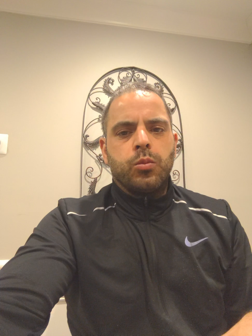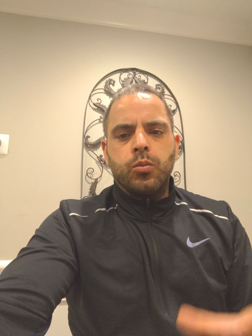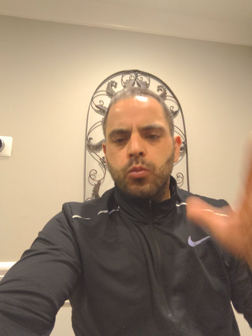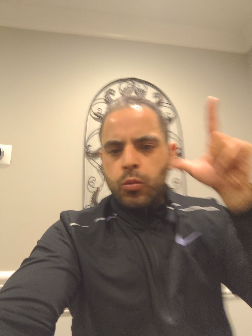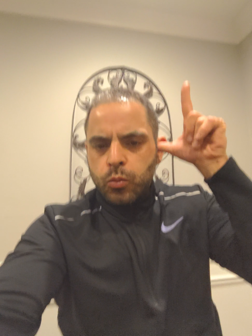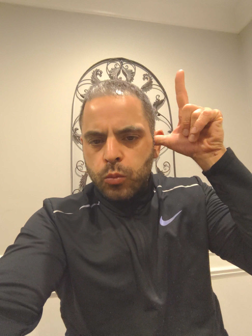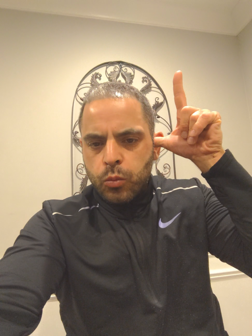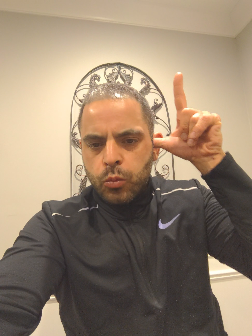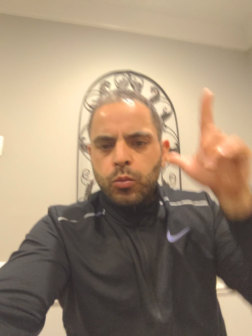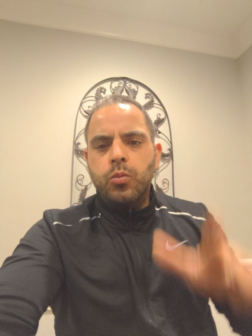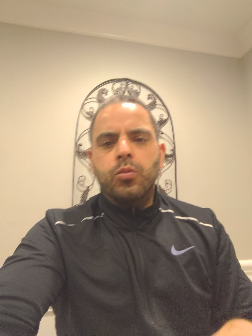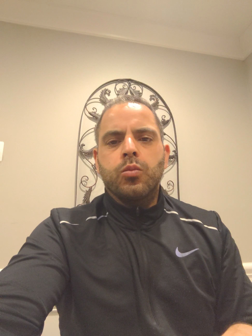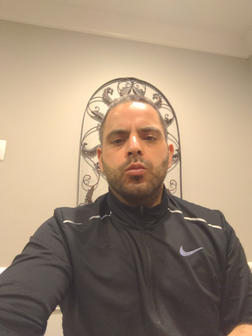listen